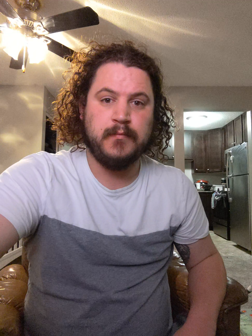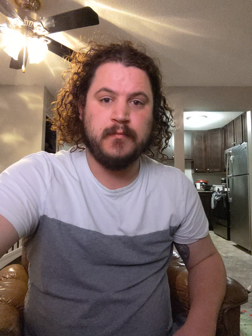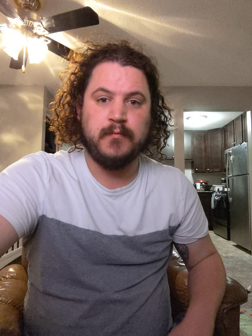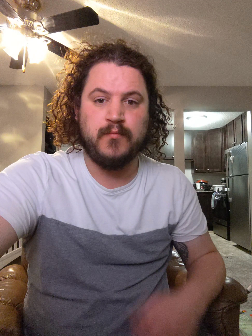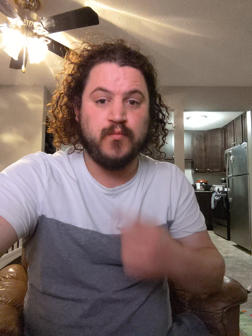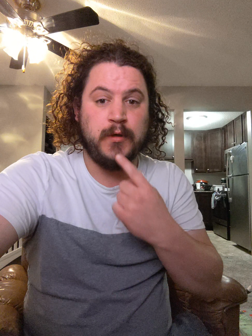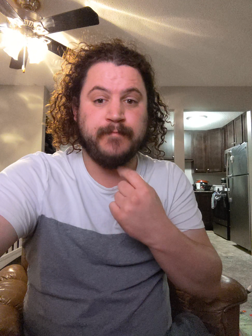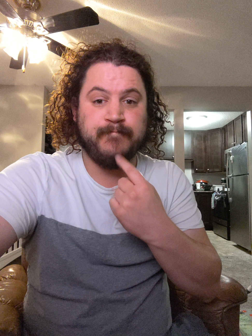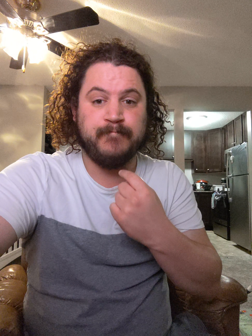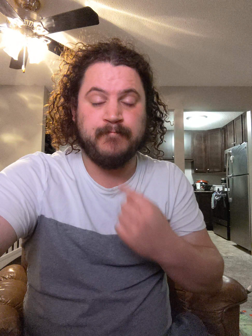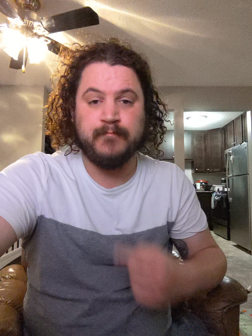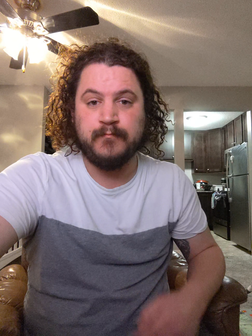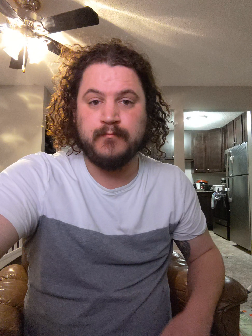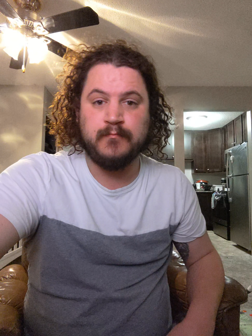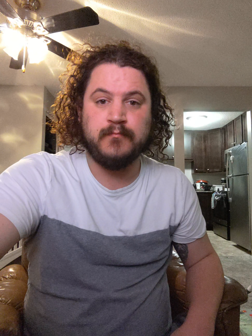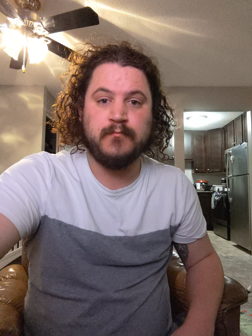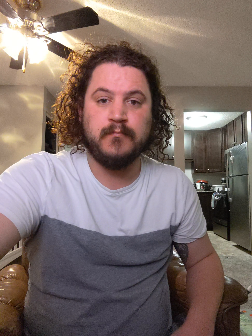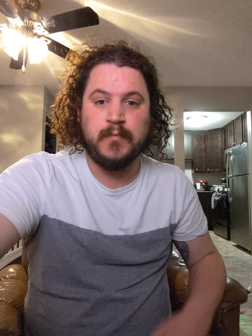red